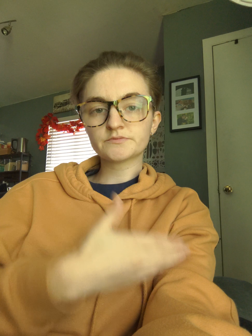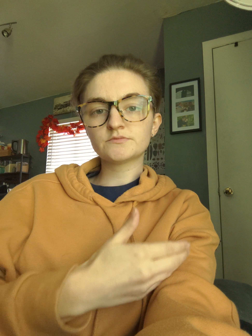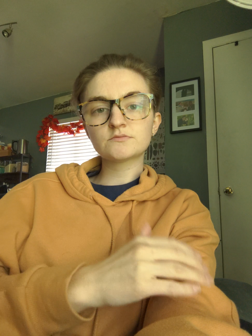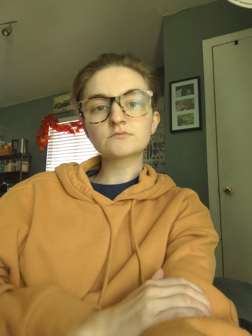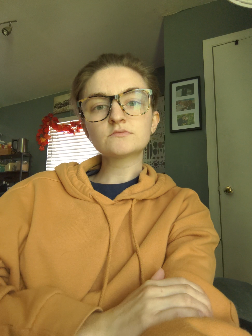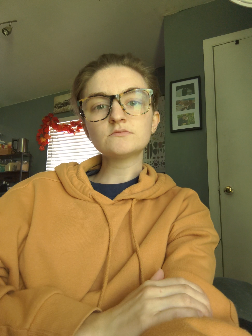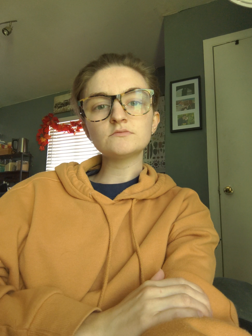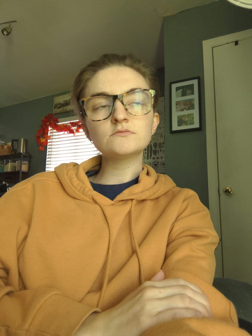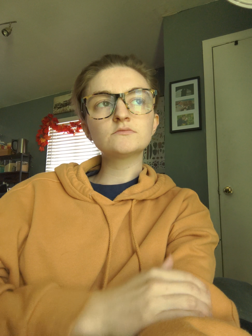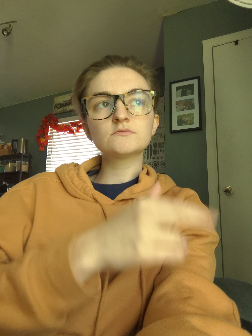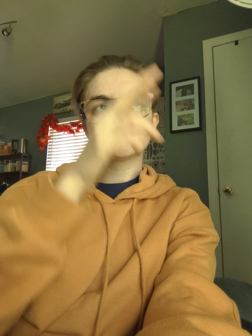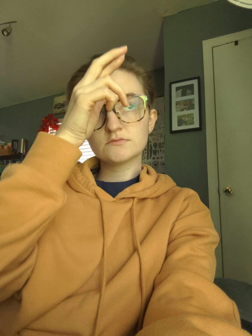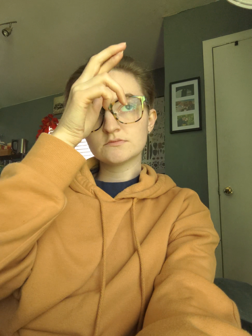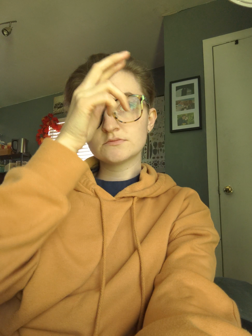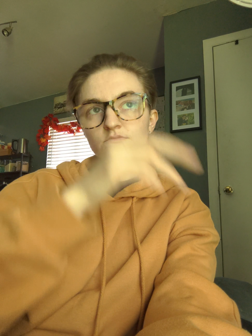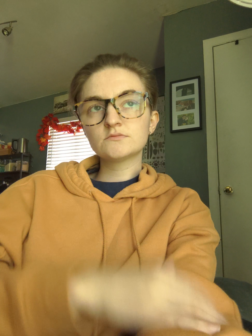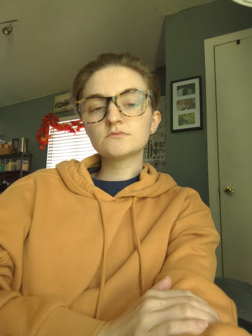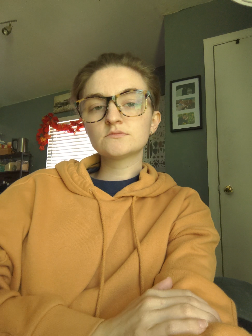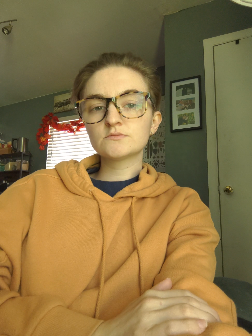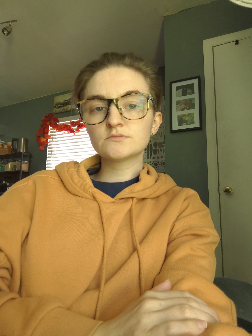rooster